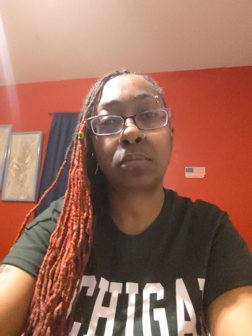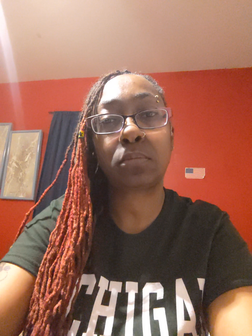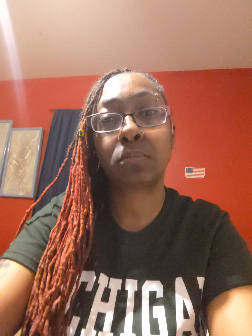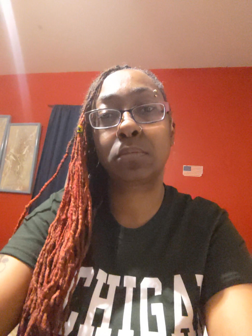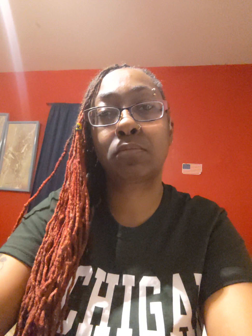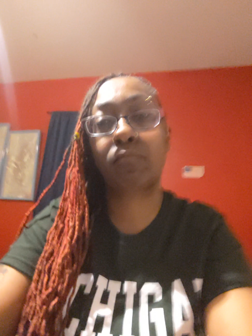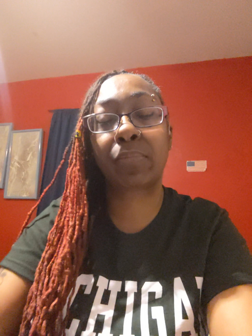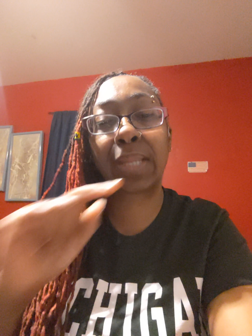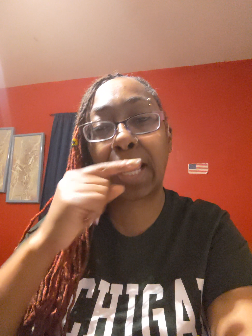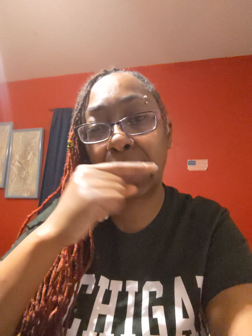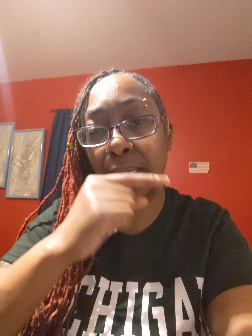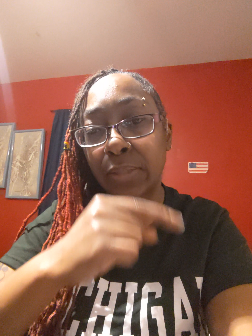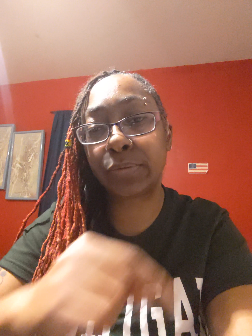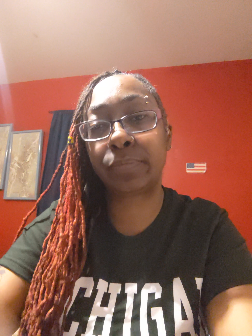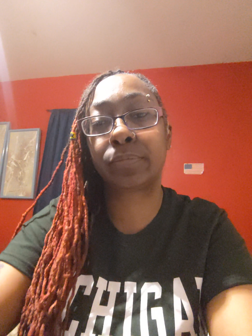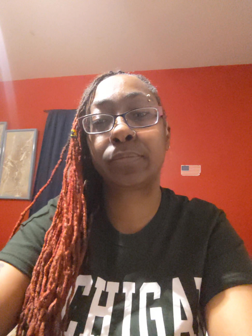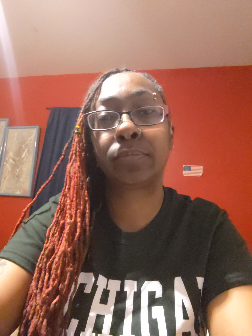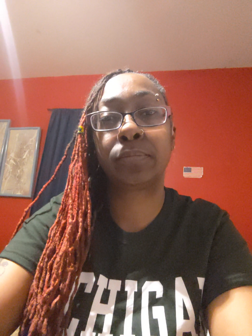carrot